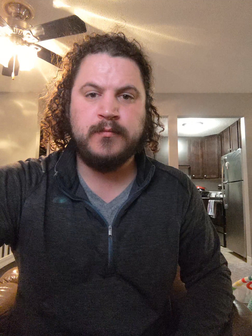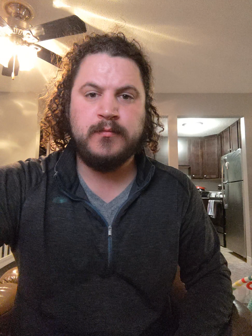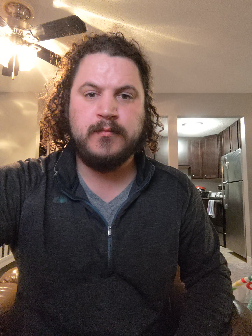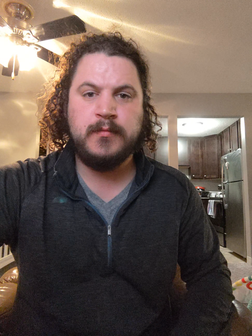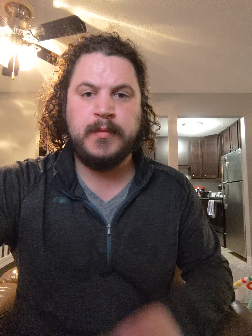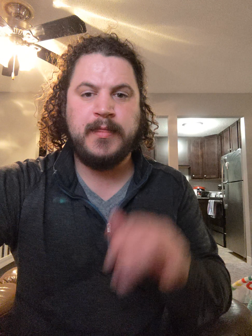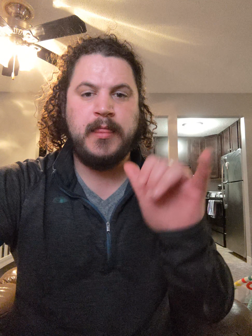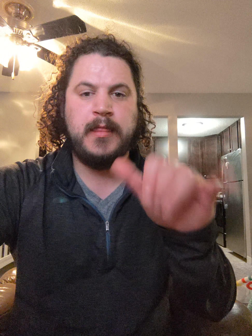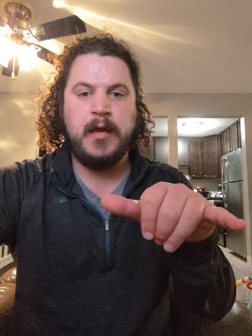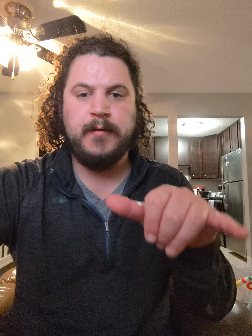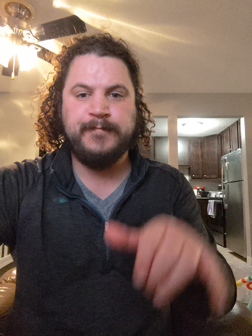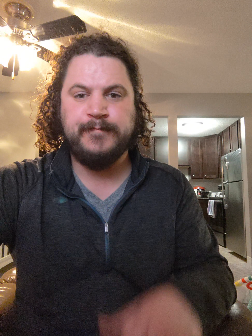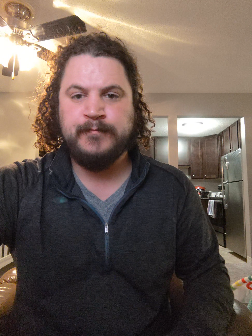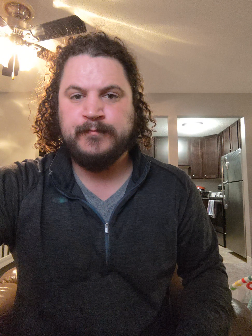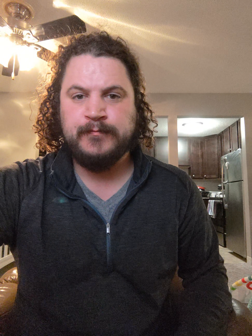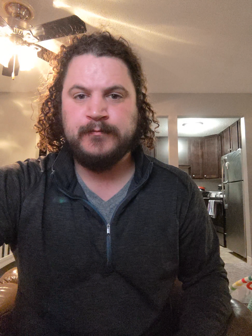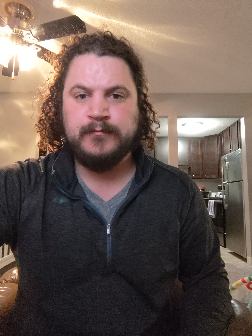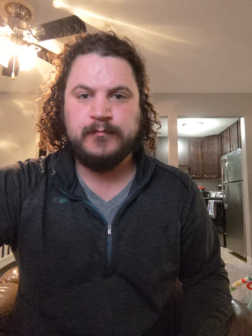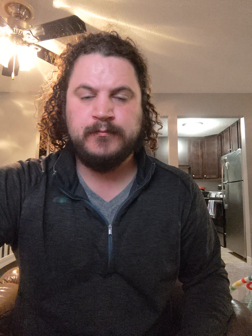that